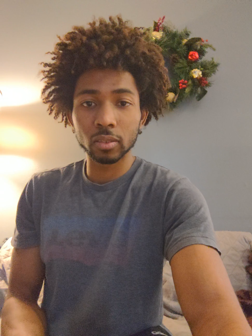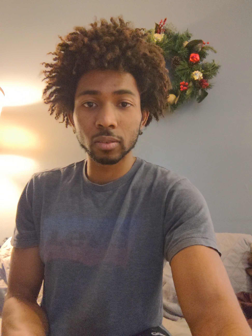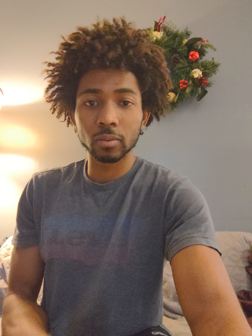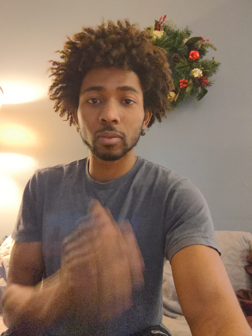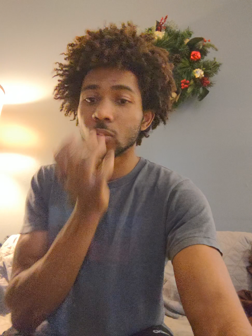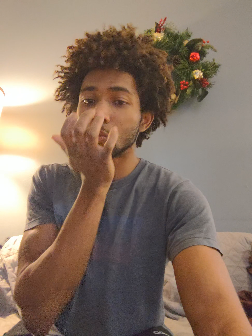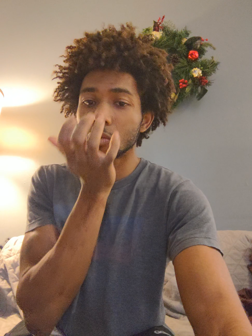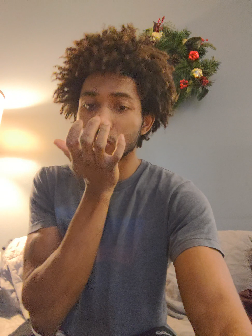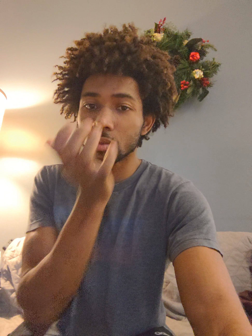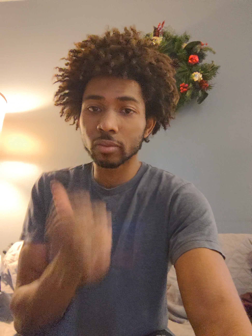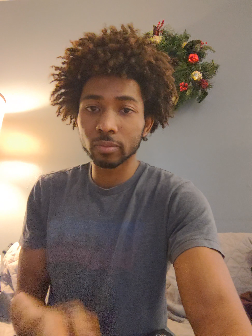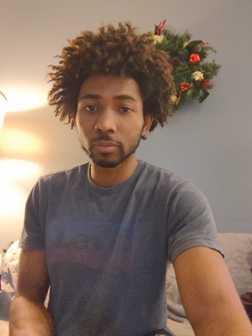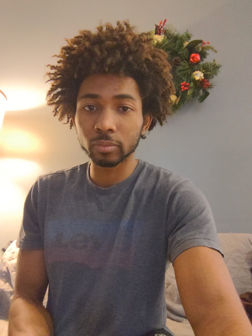grass